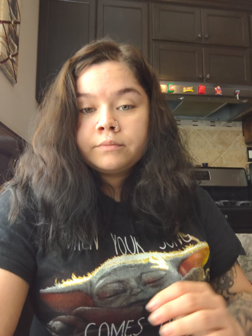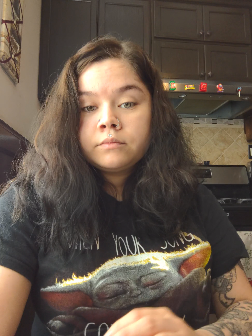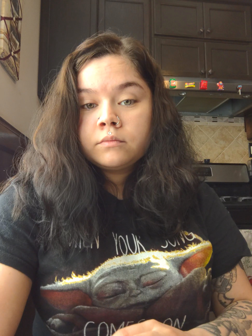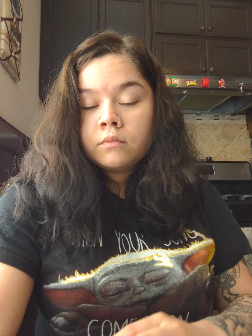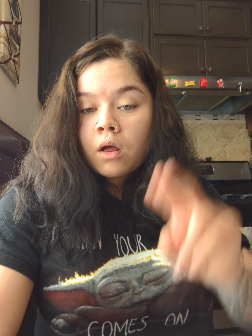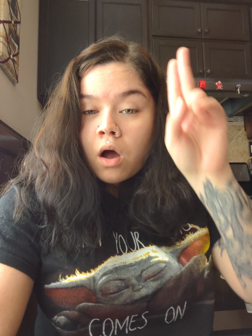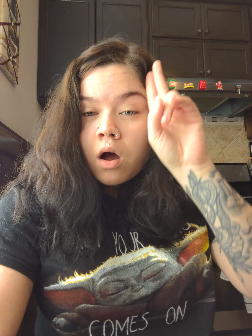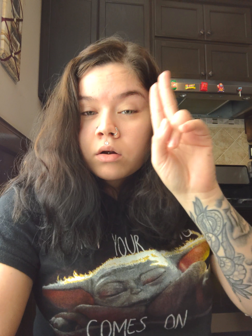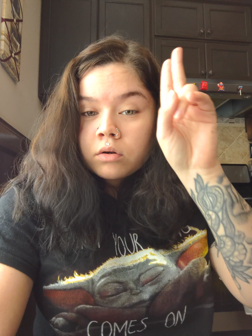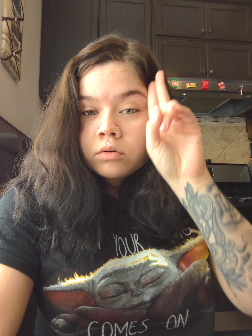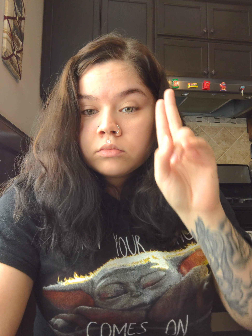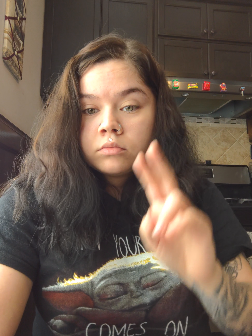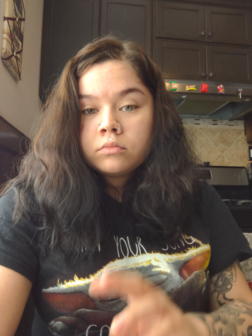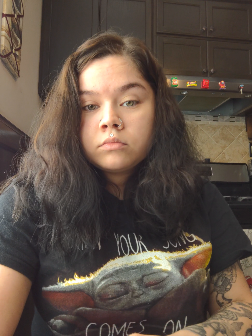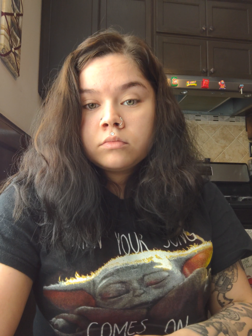uncle